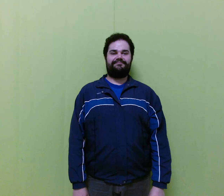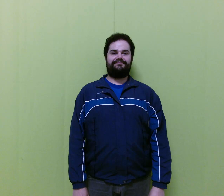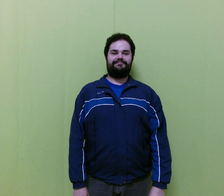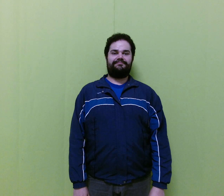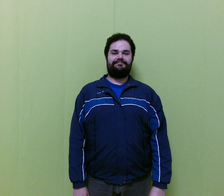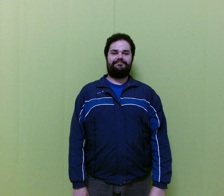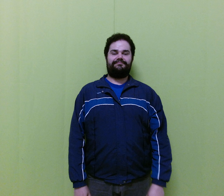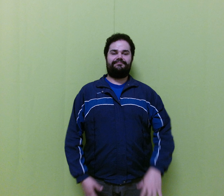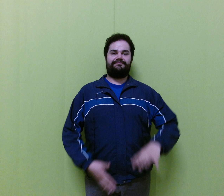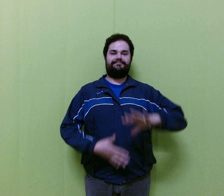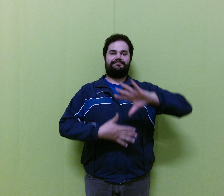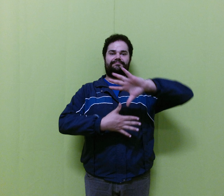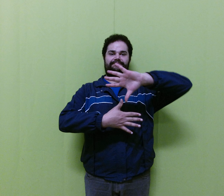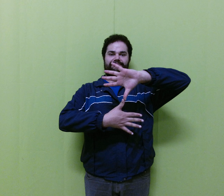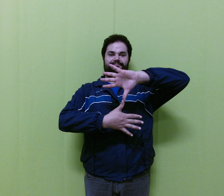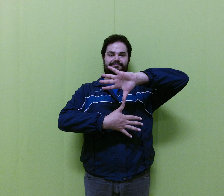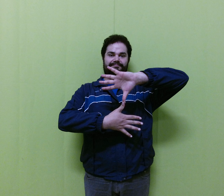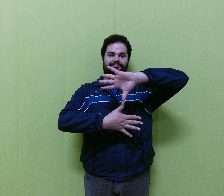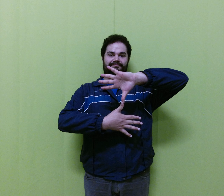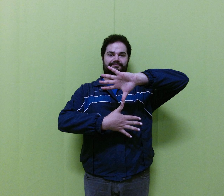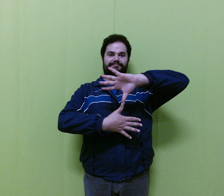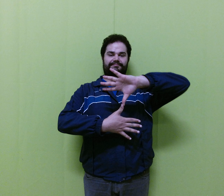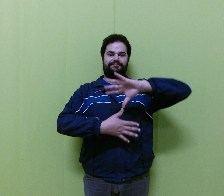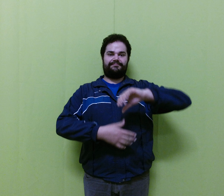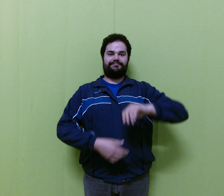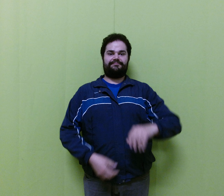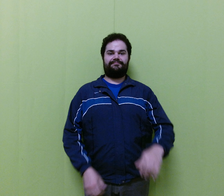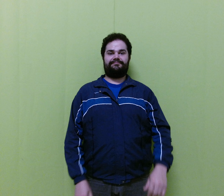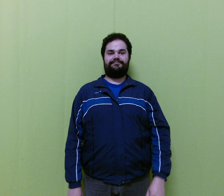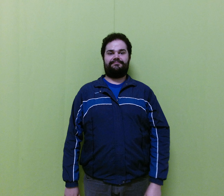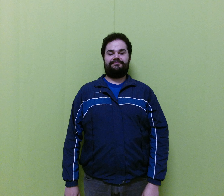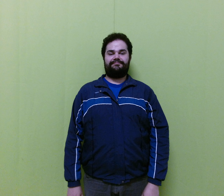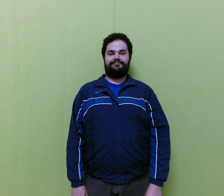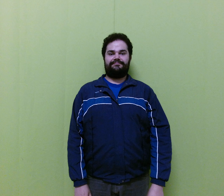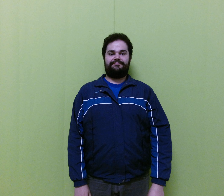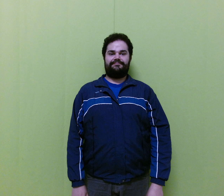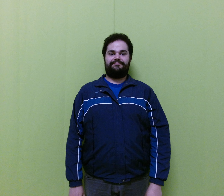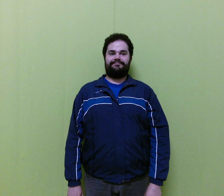América